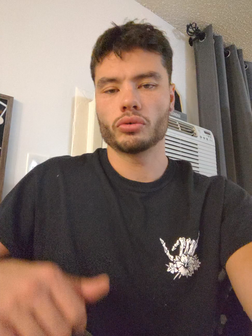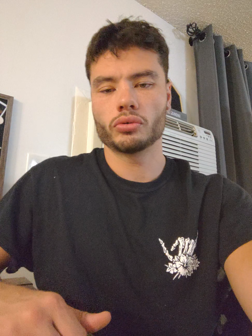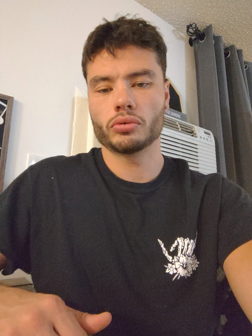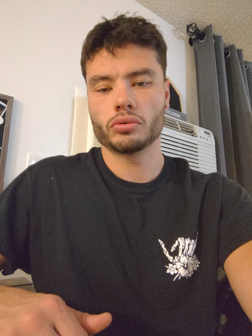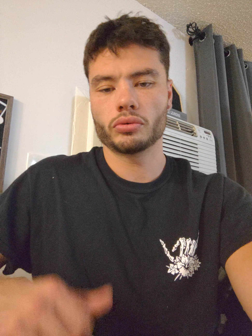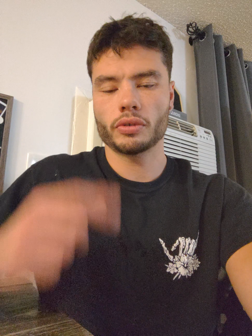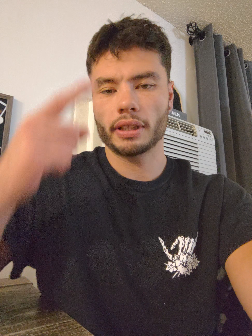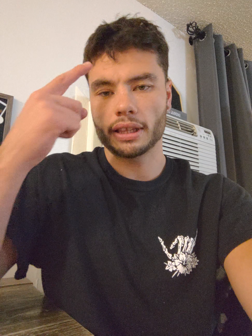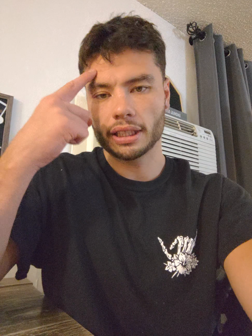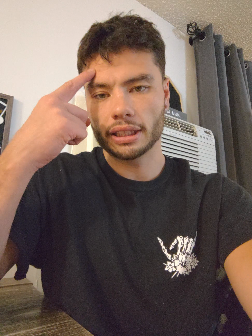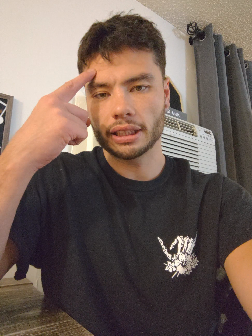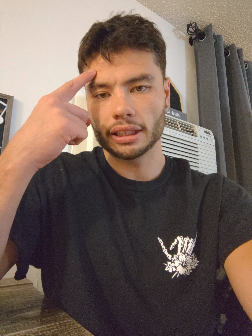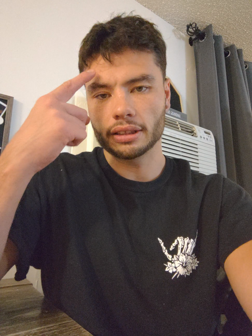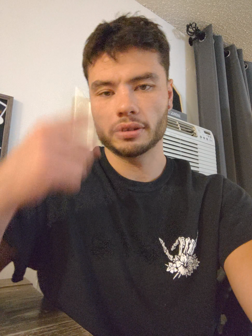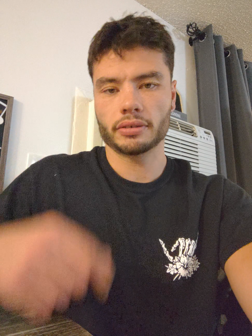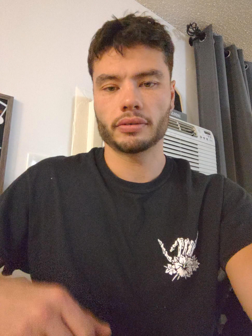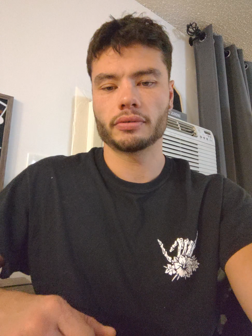think